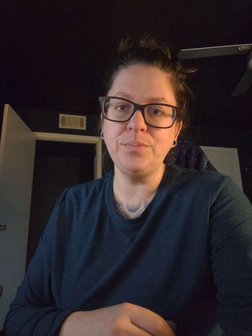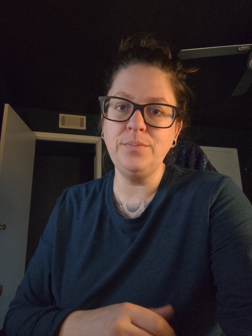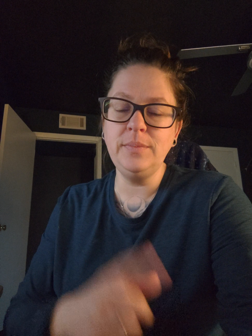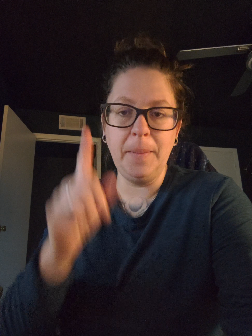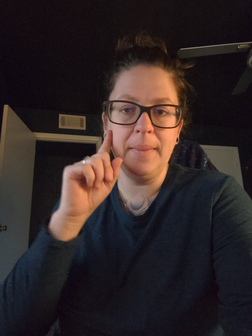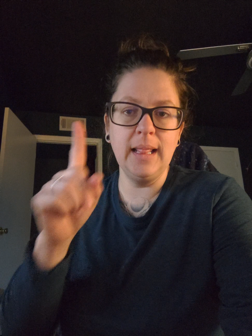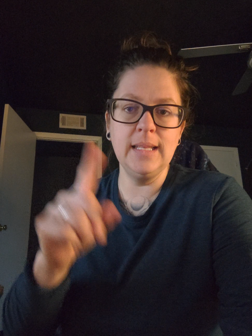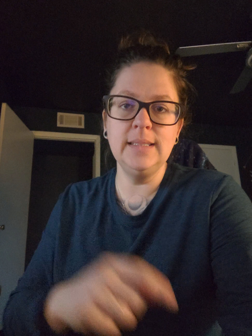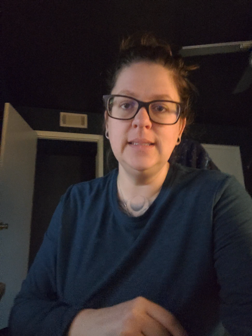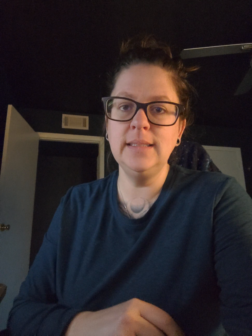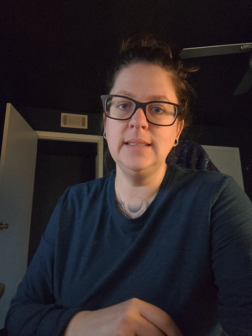penny